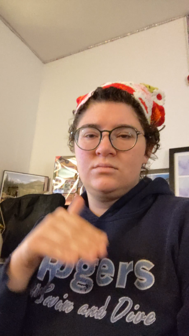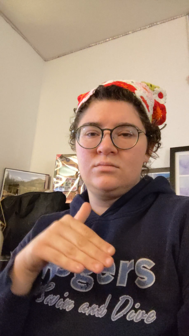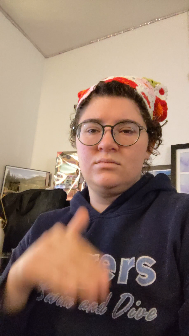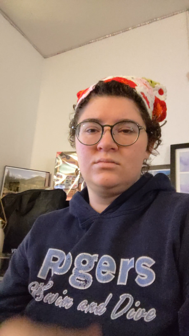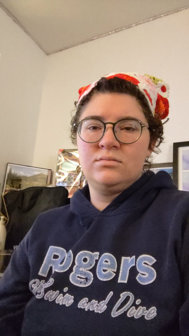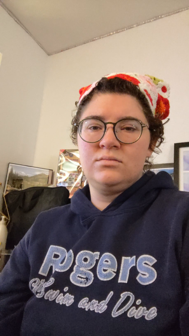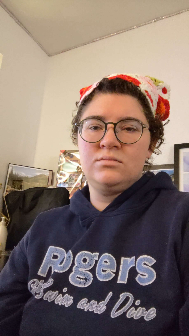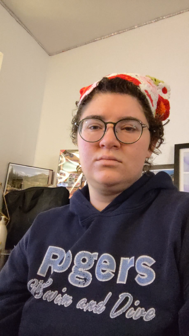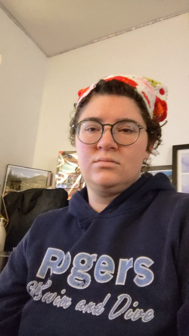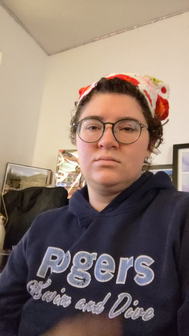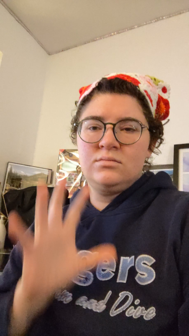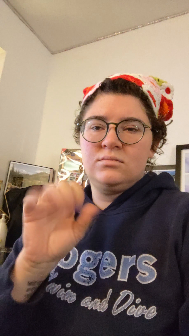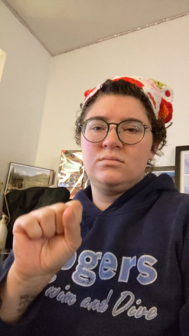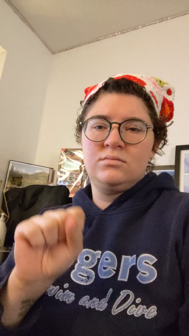catch